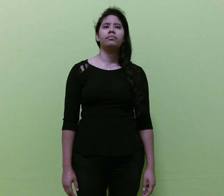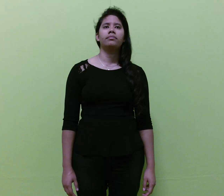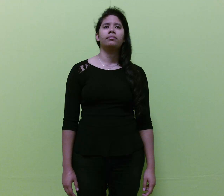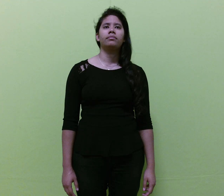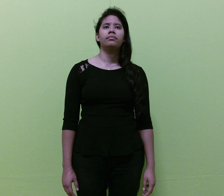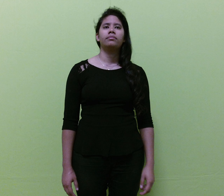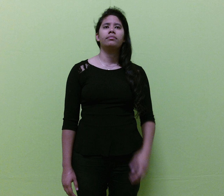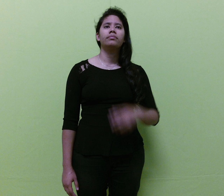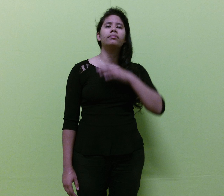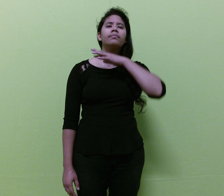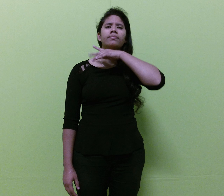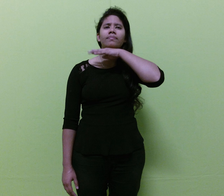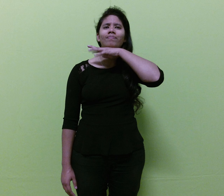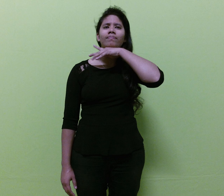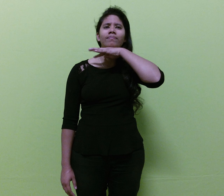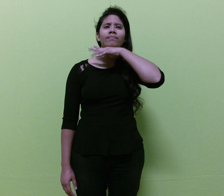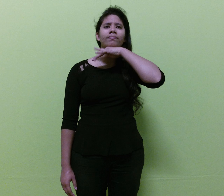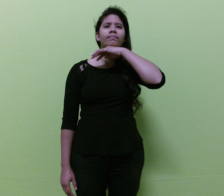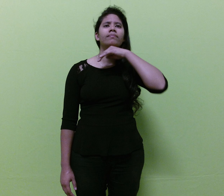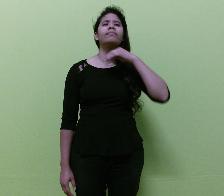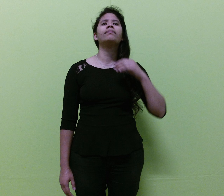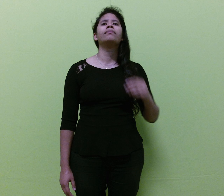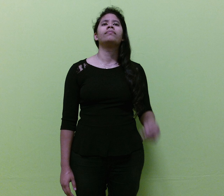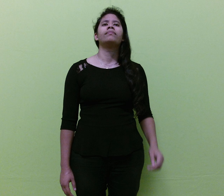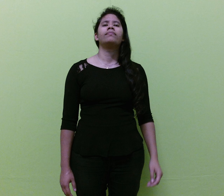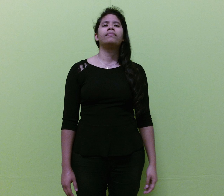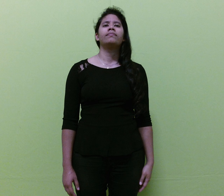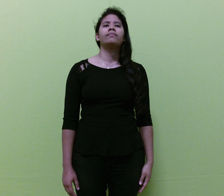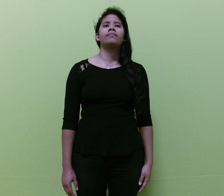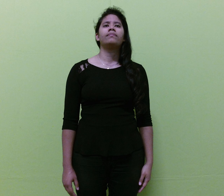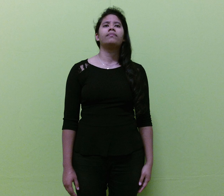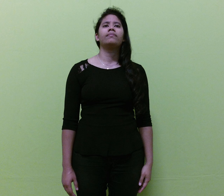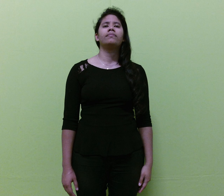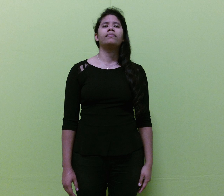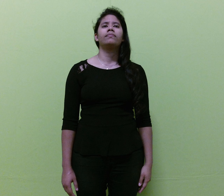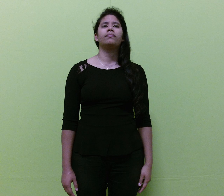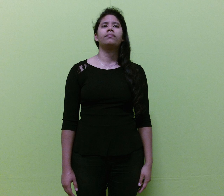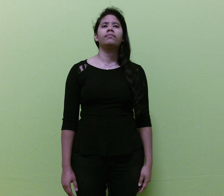ruim